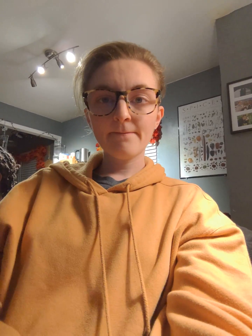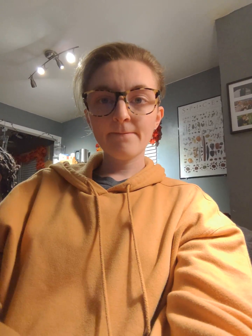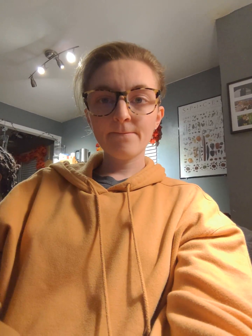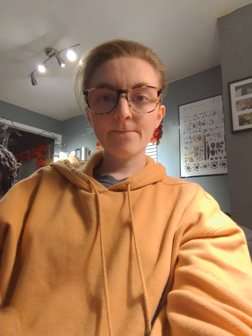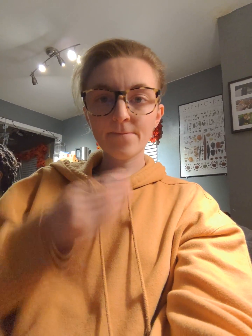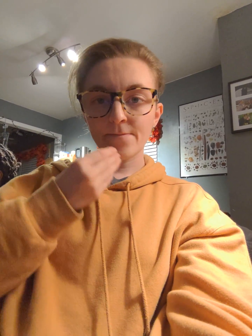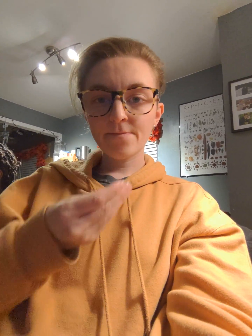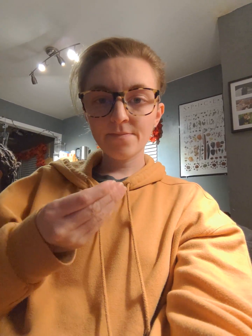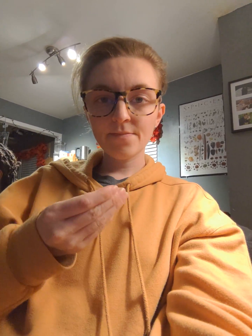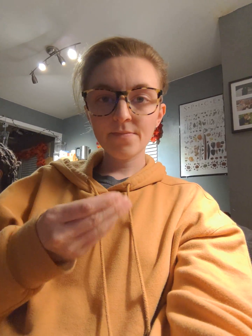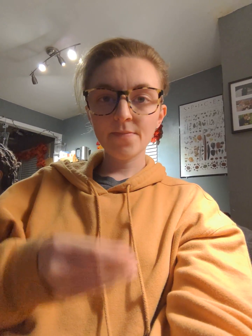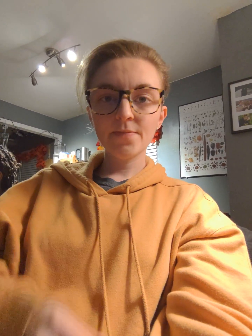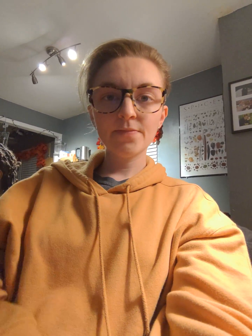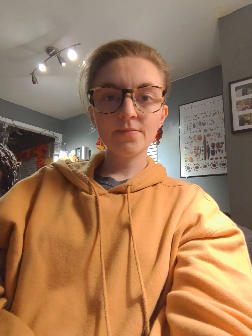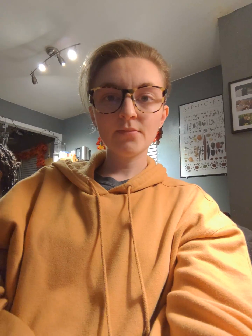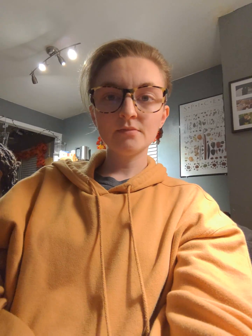feed